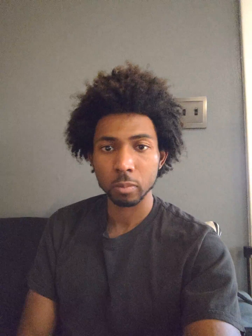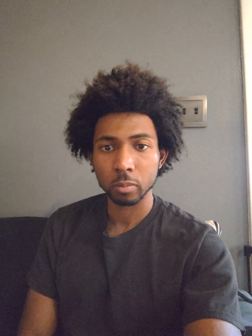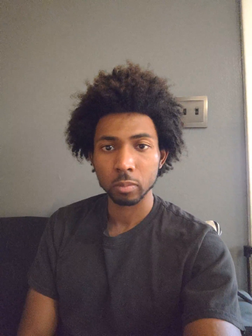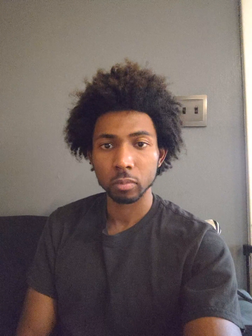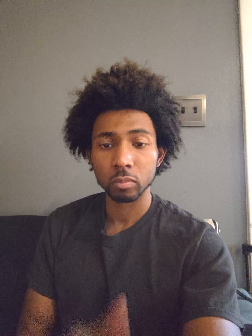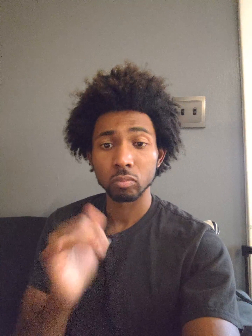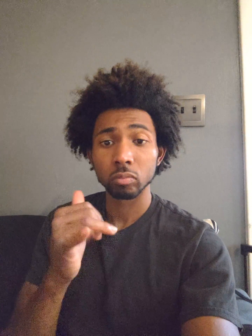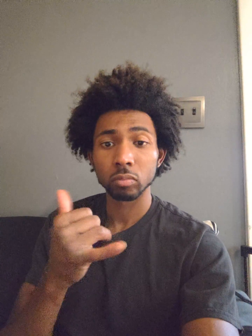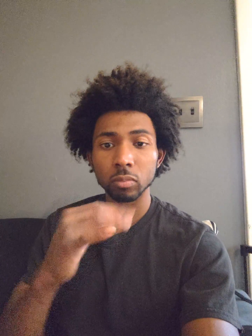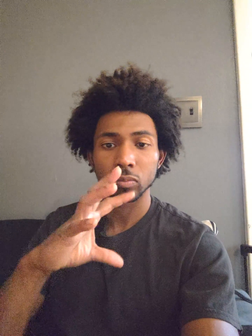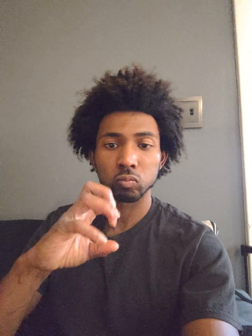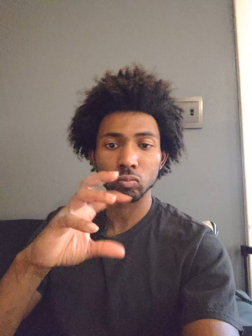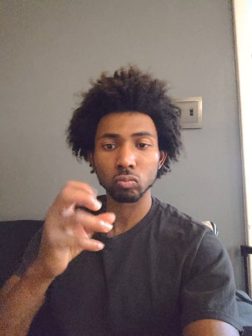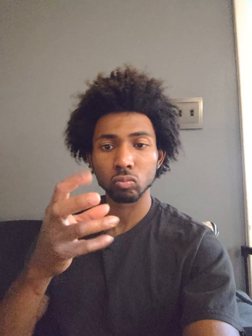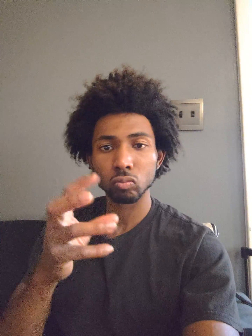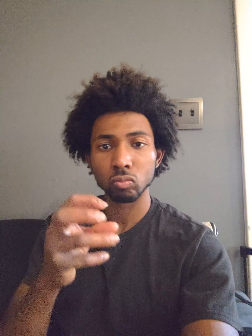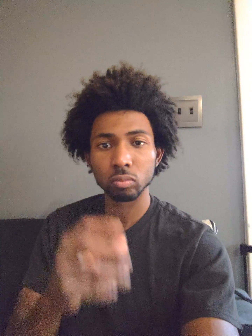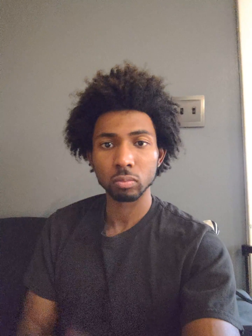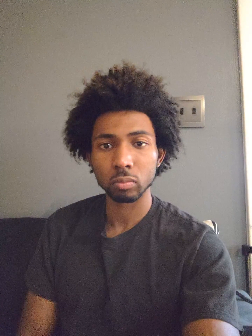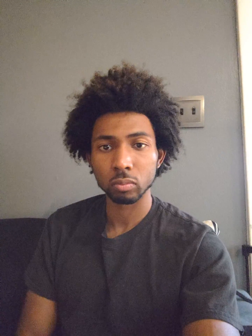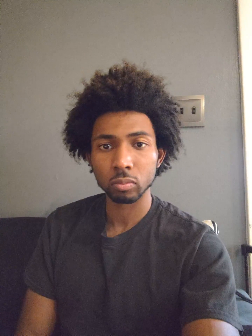play dough